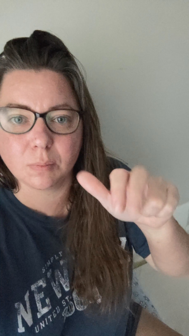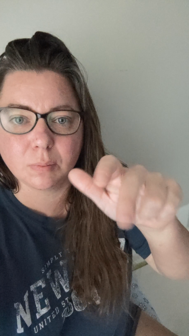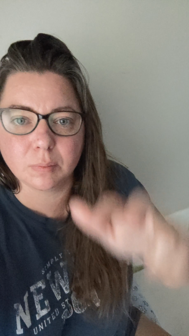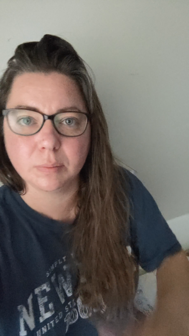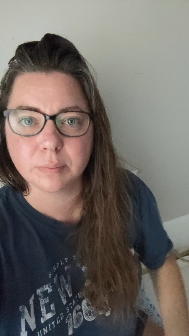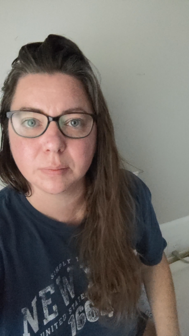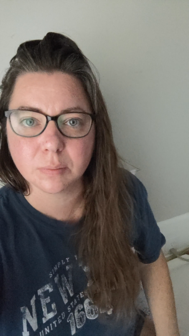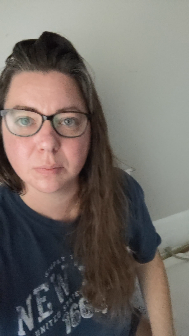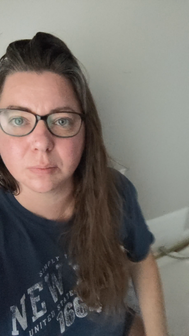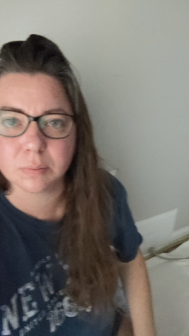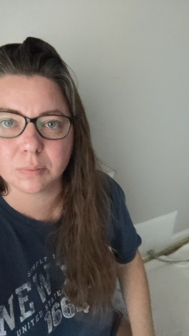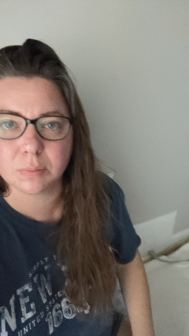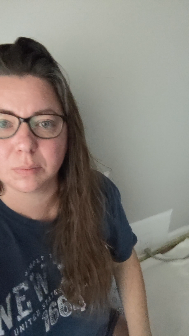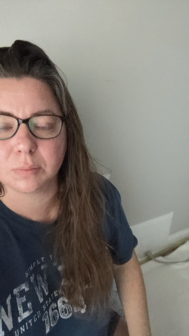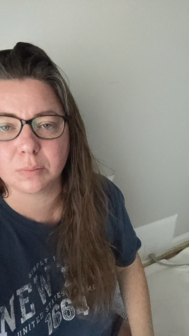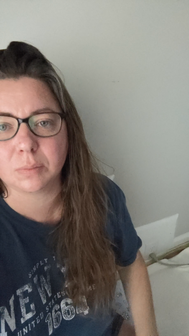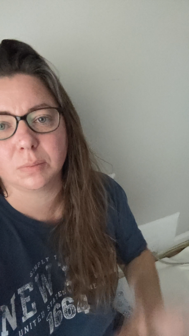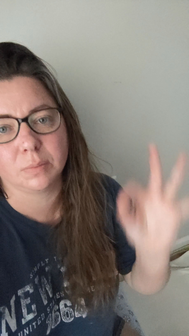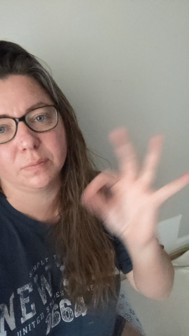fit